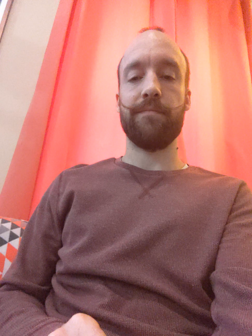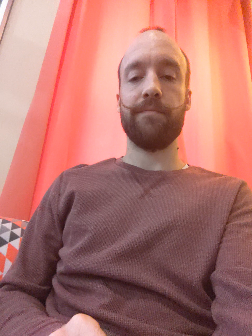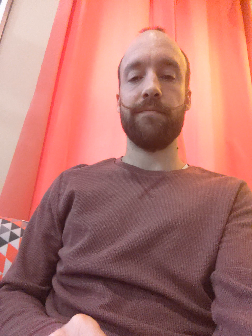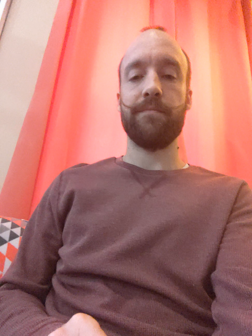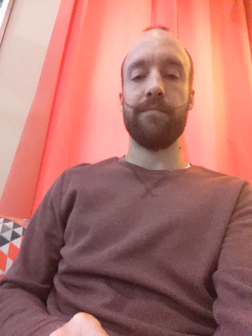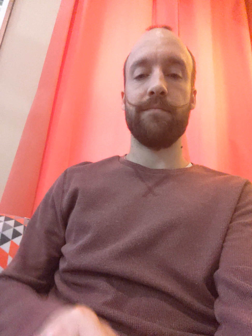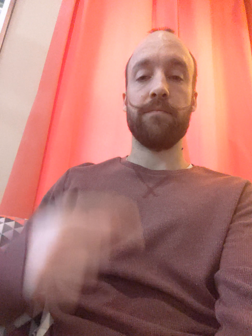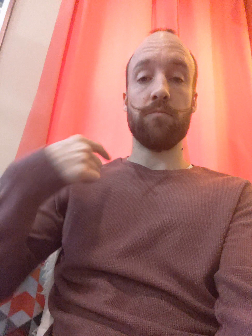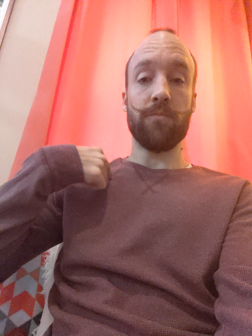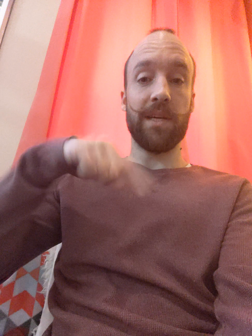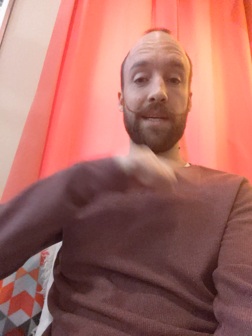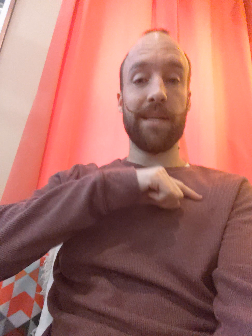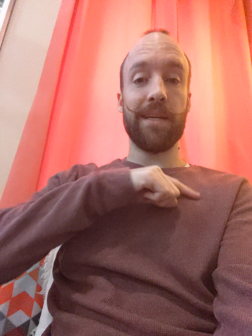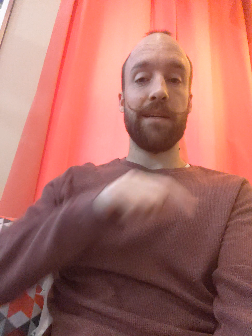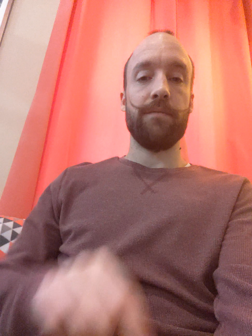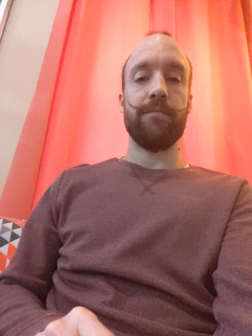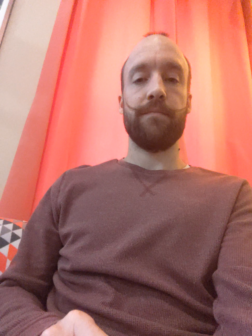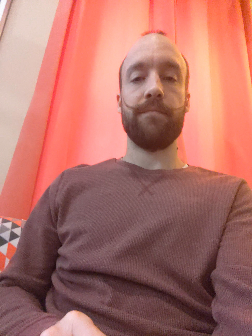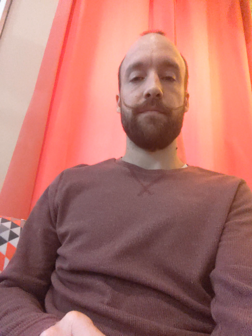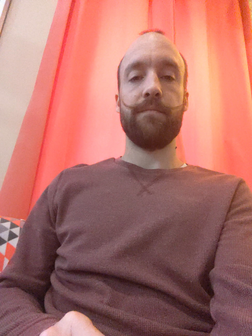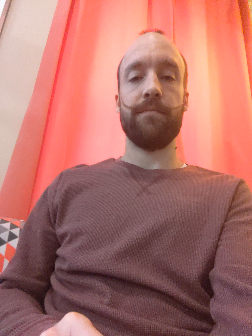we